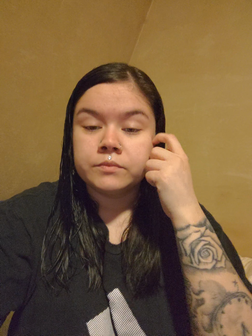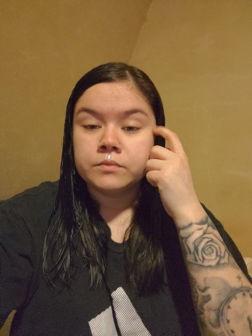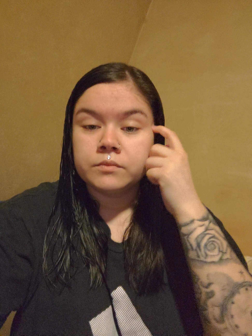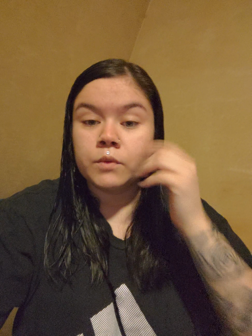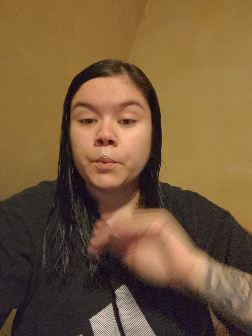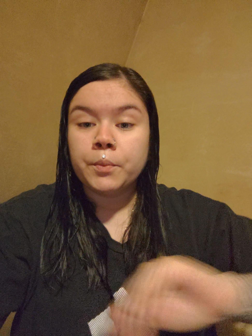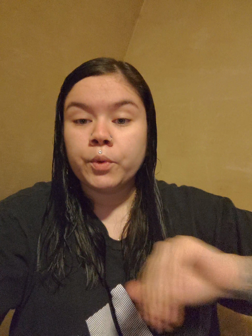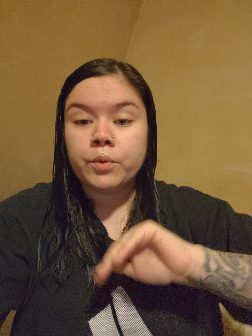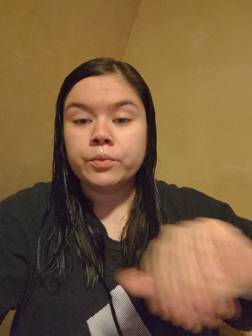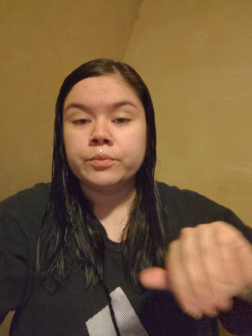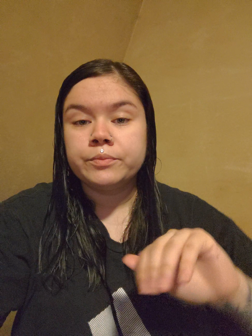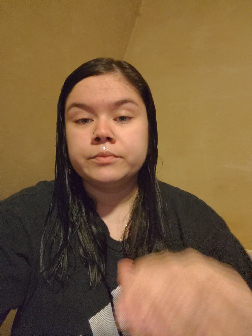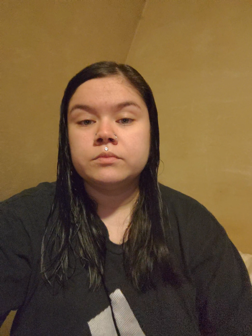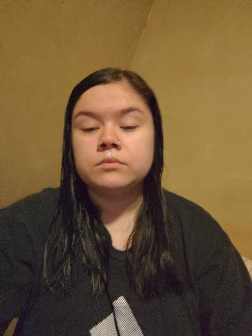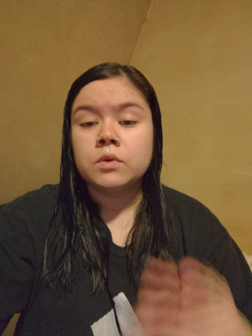pool